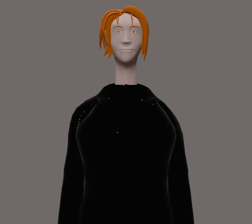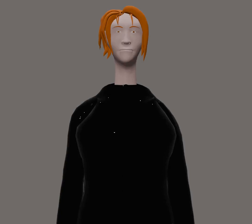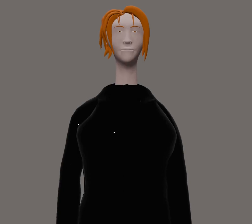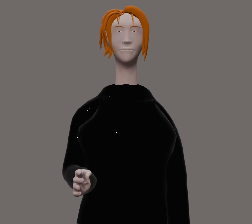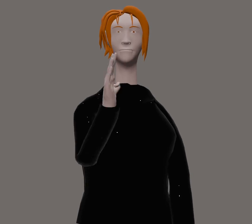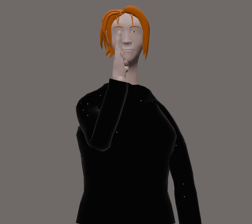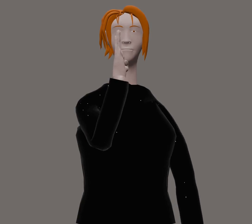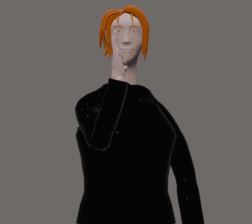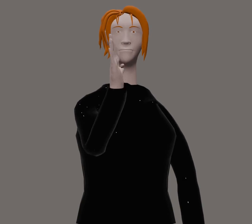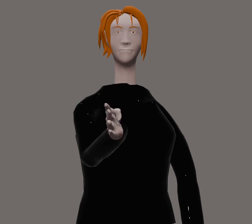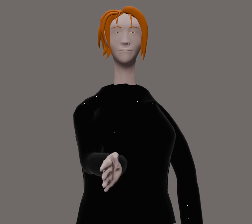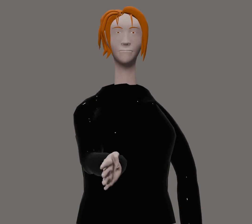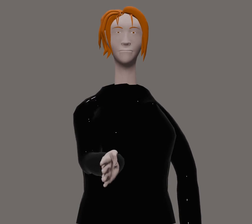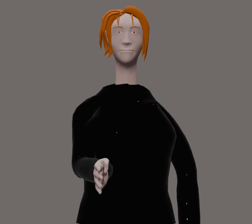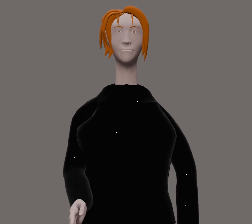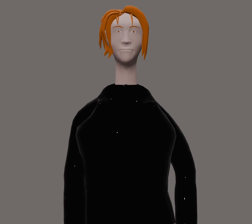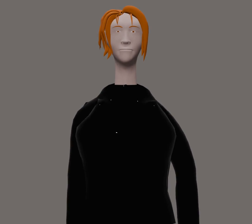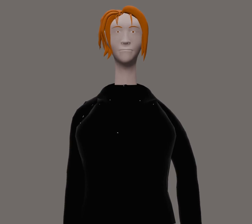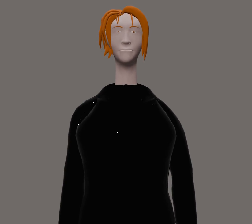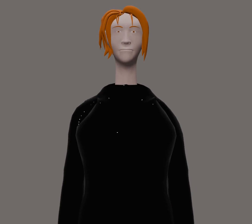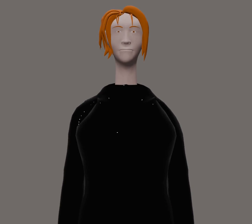Blunt